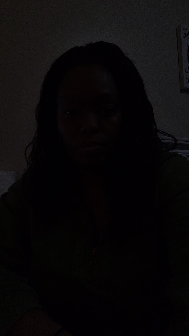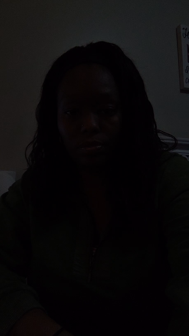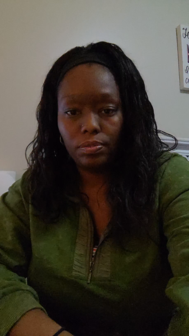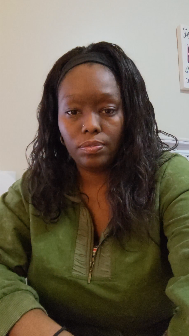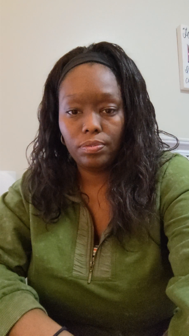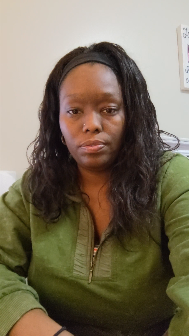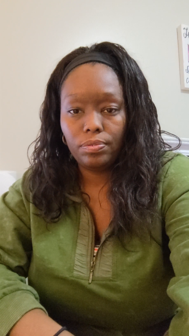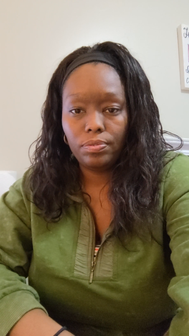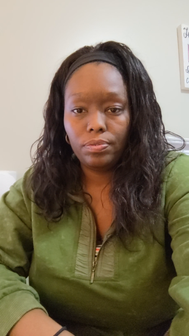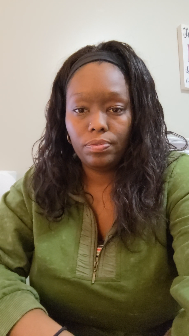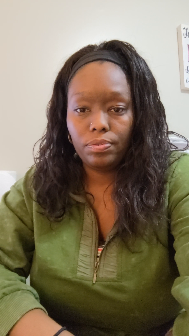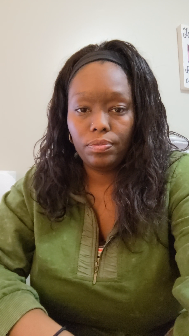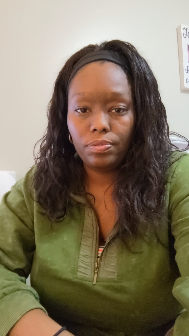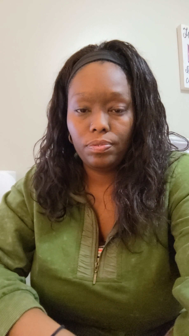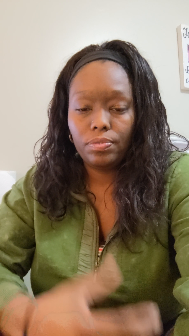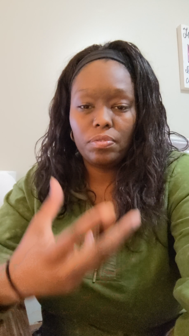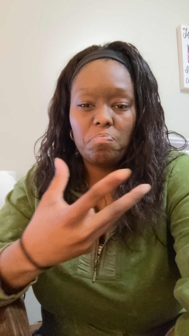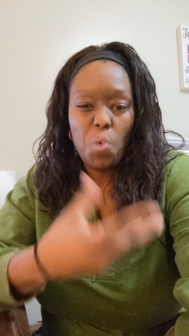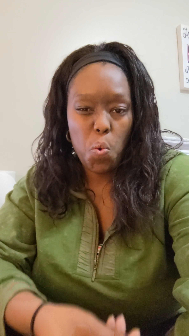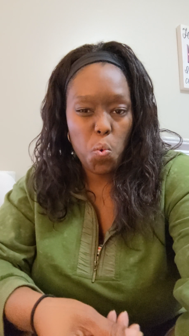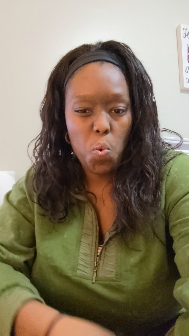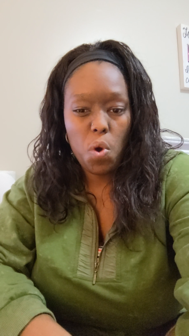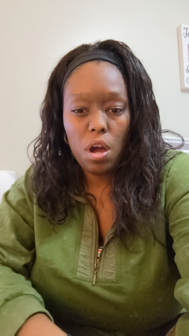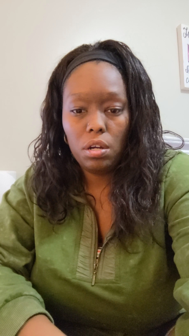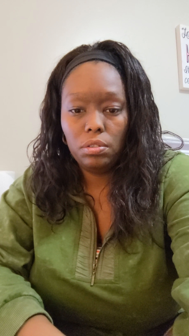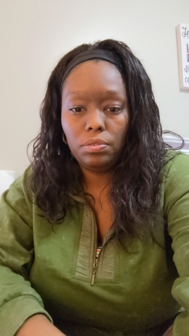poor